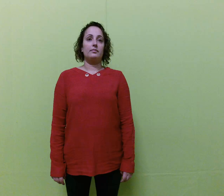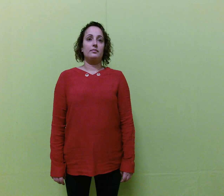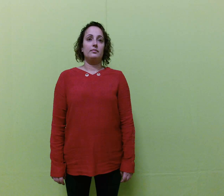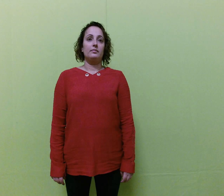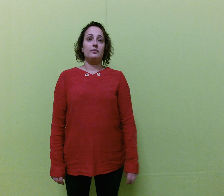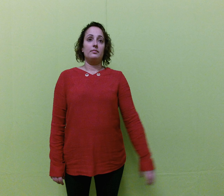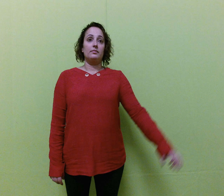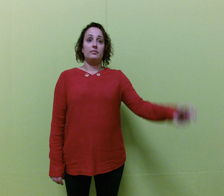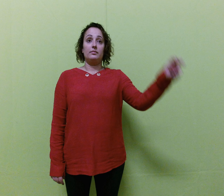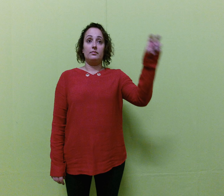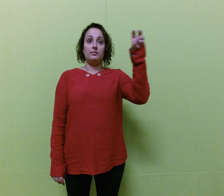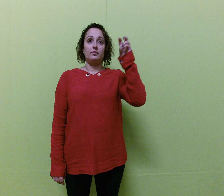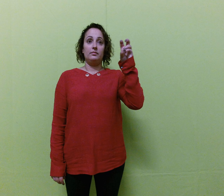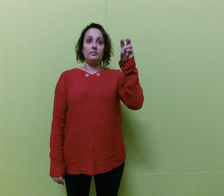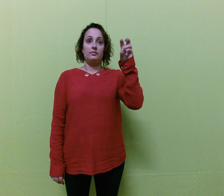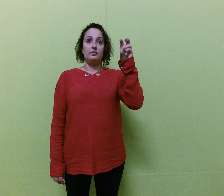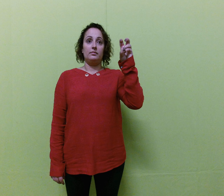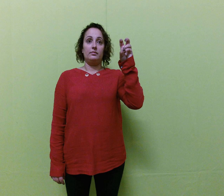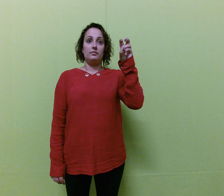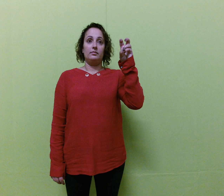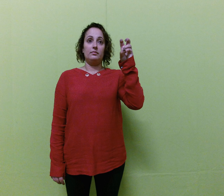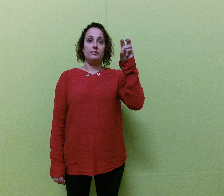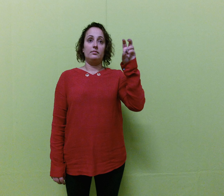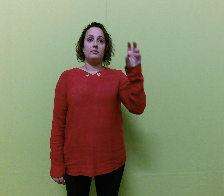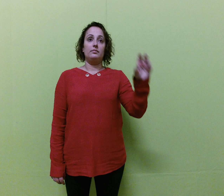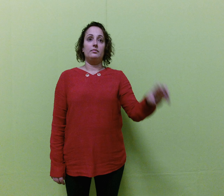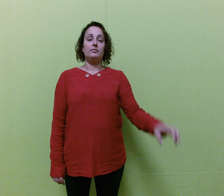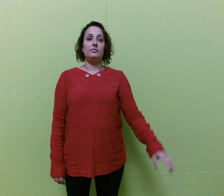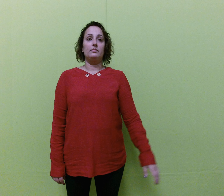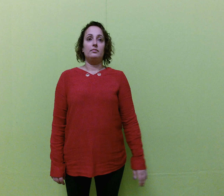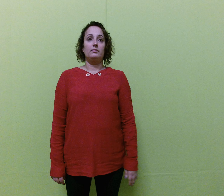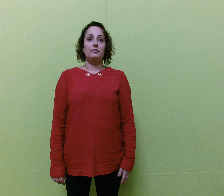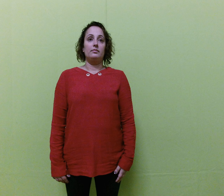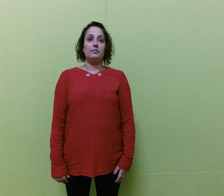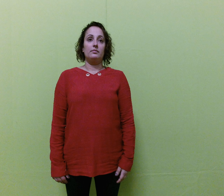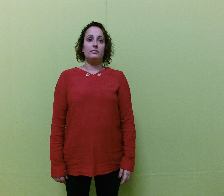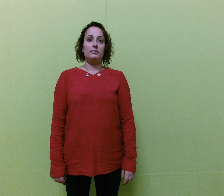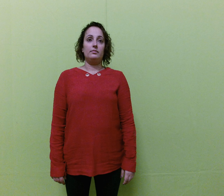cinco